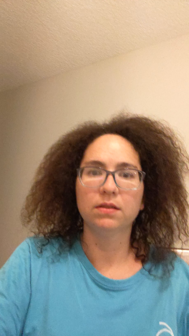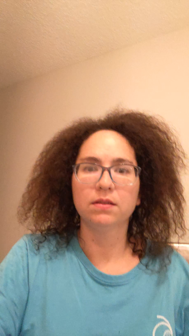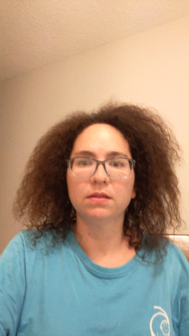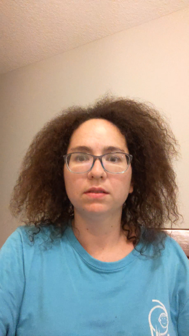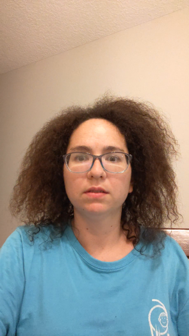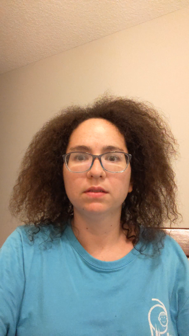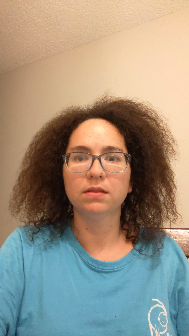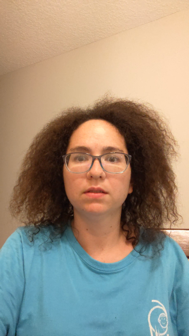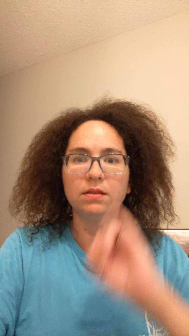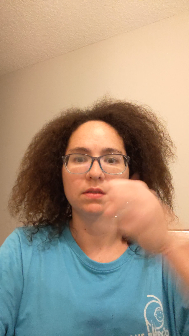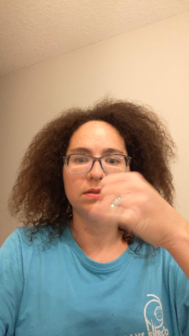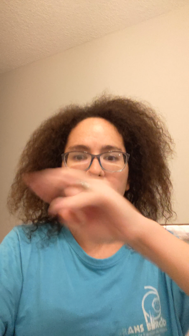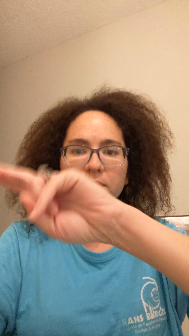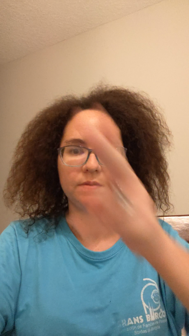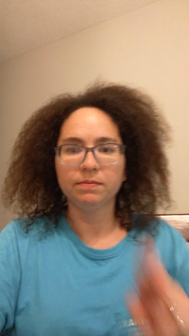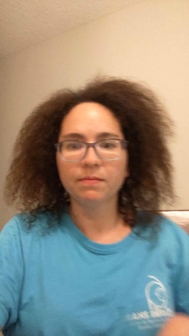jelly